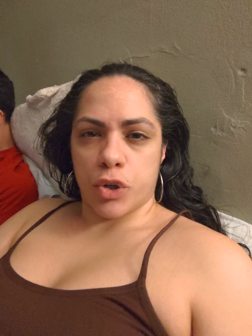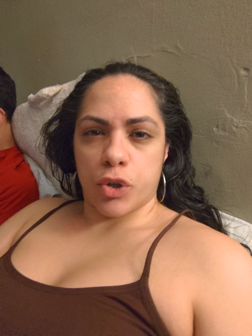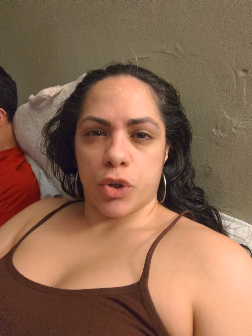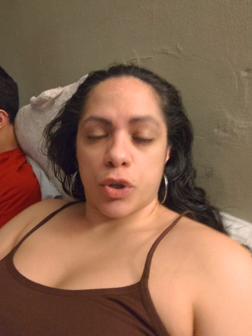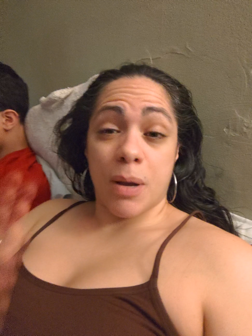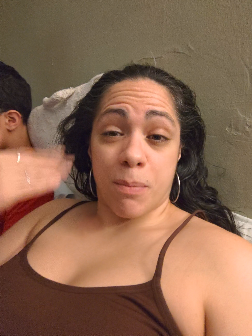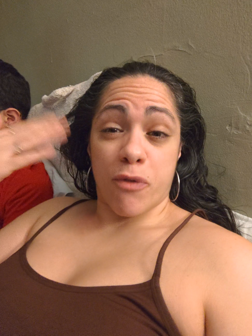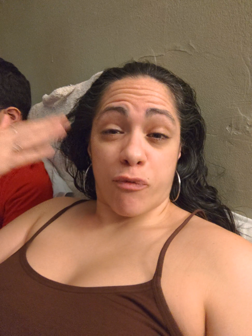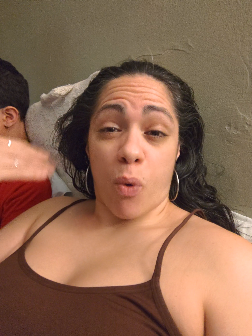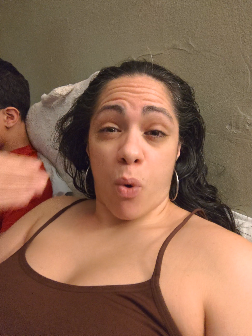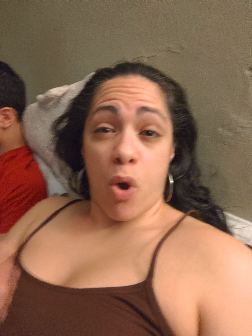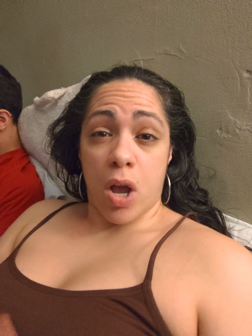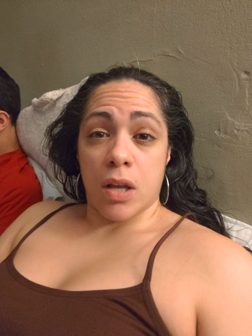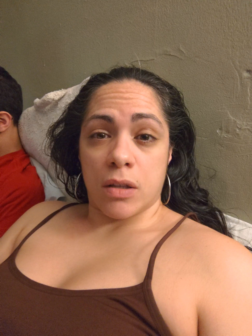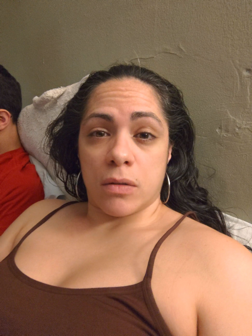before